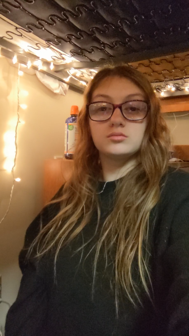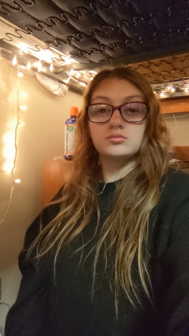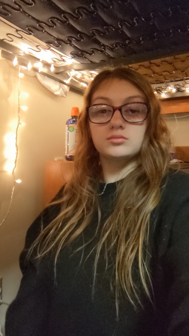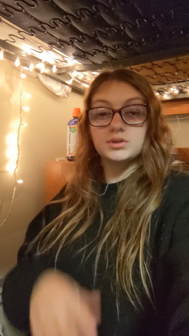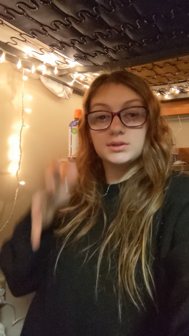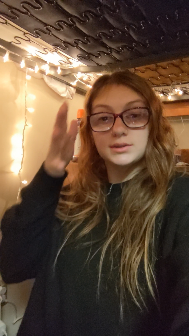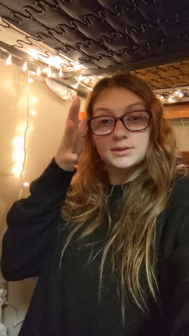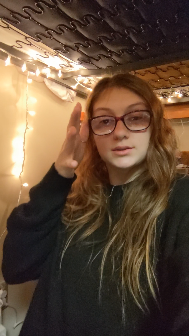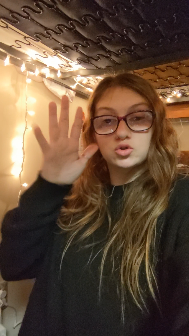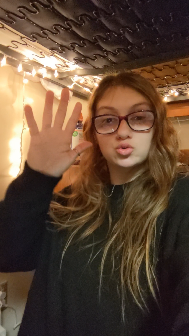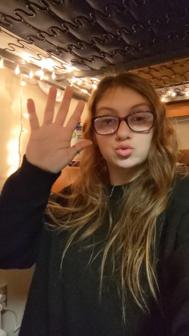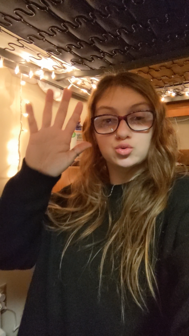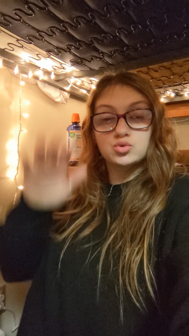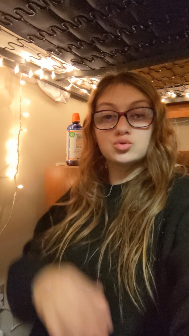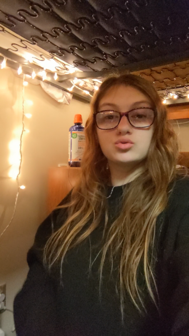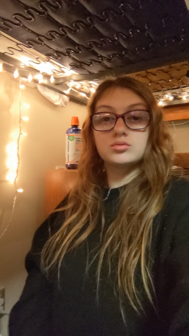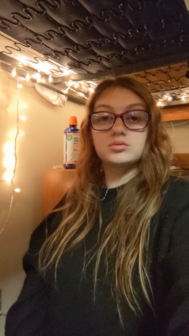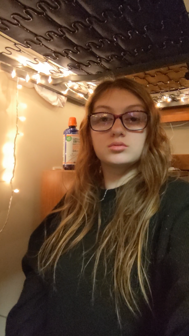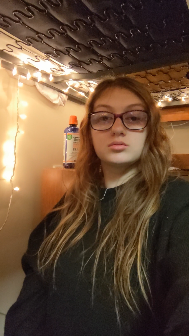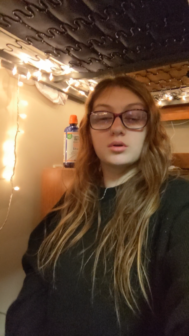deer